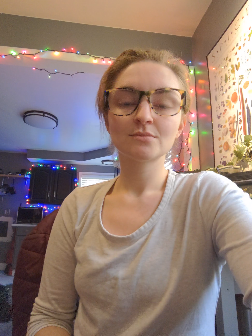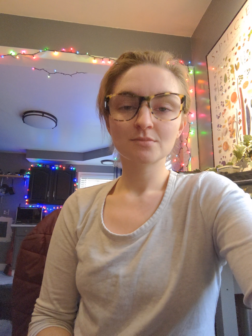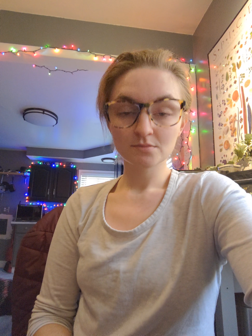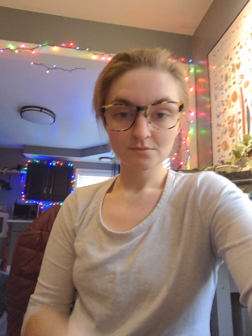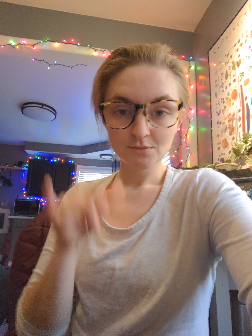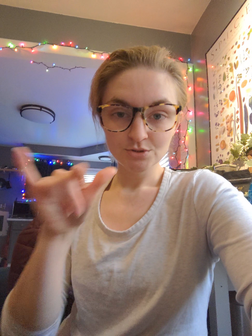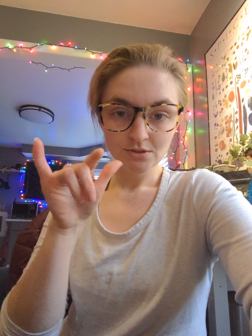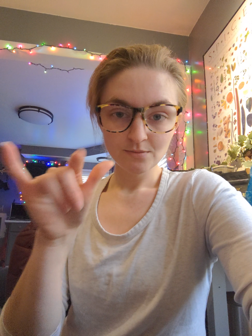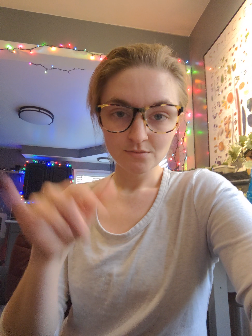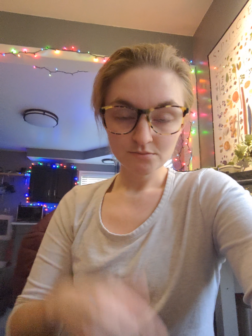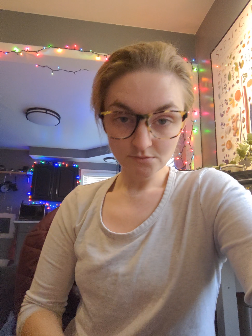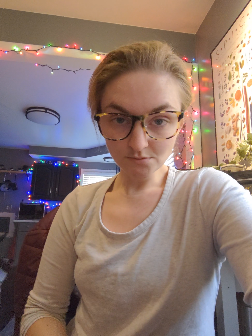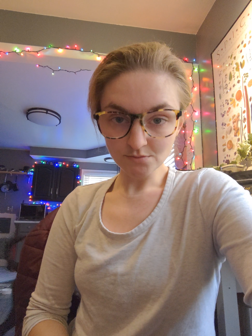airplane